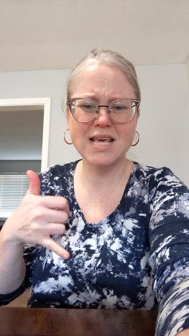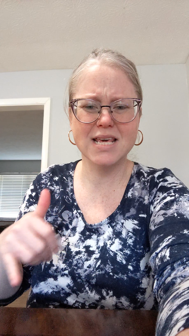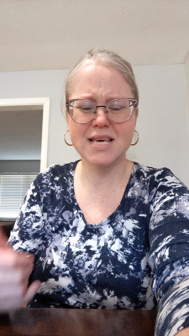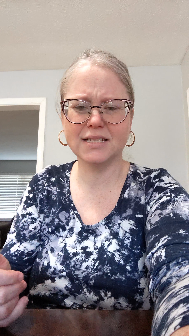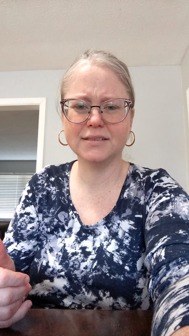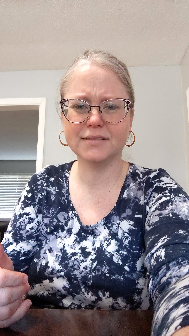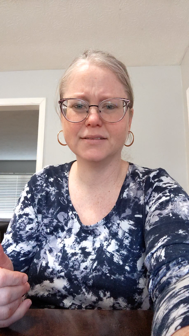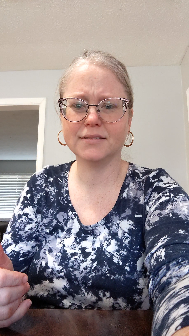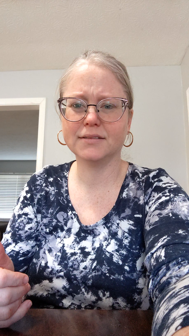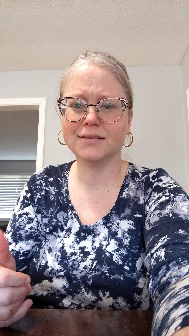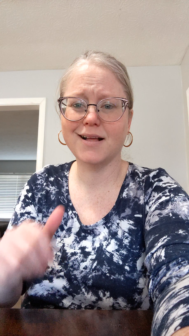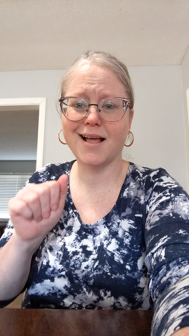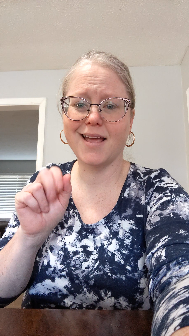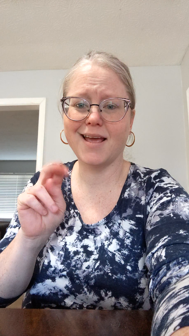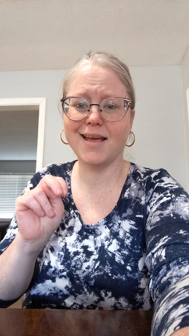an